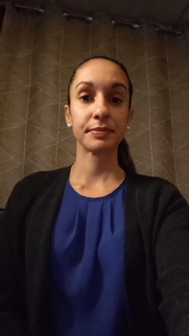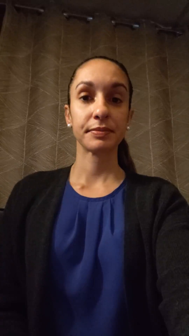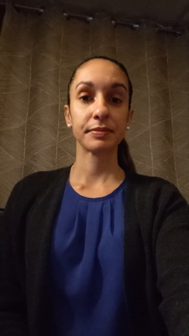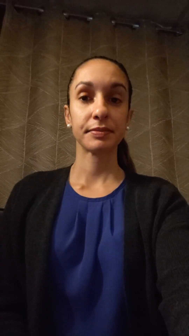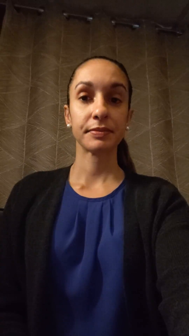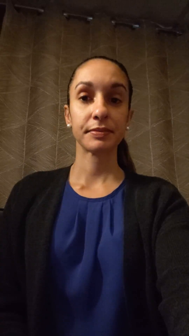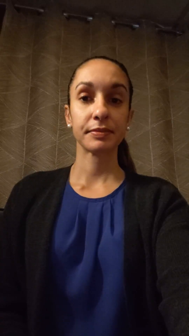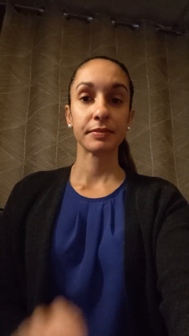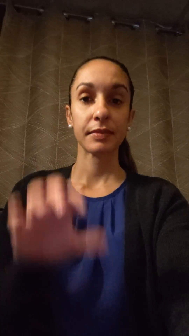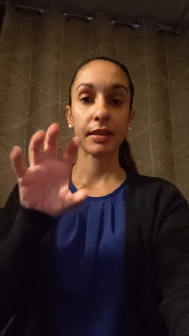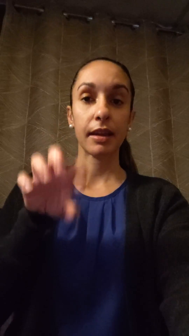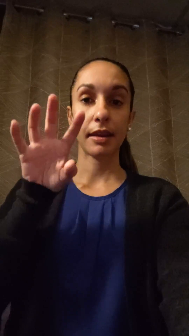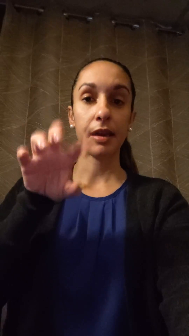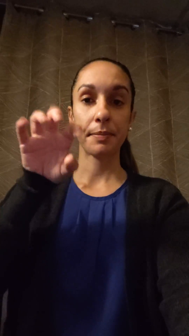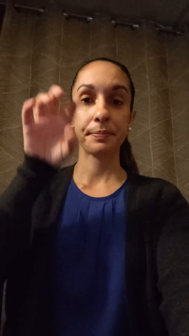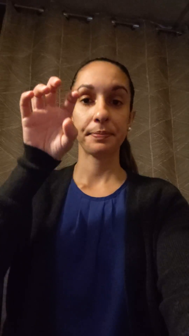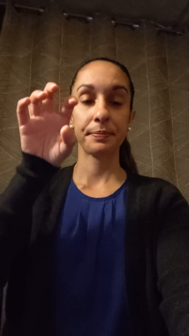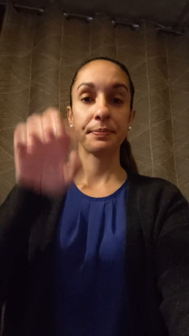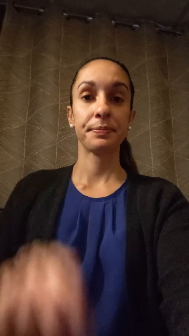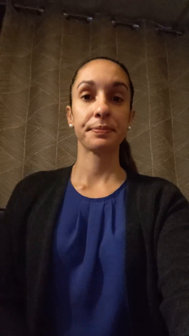climb